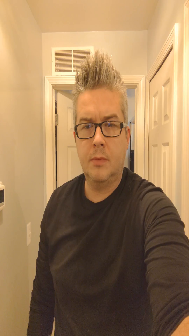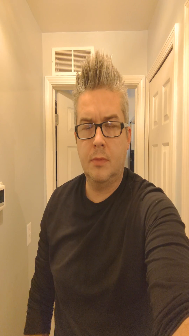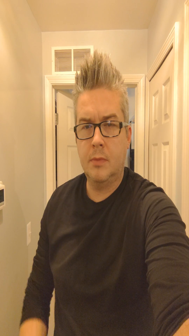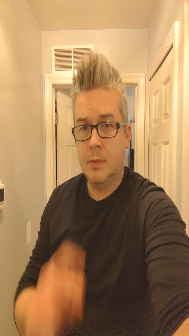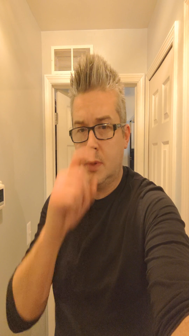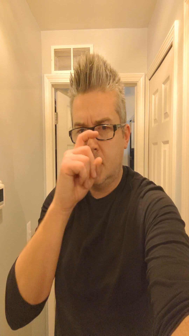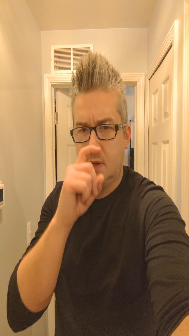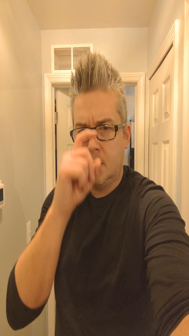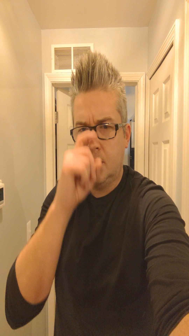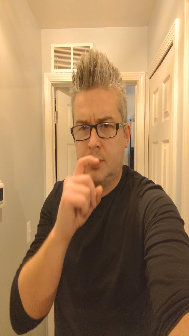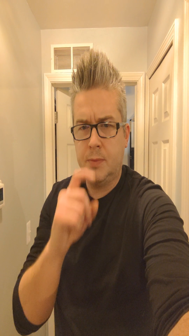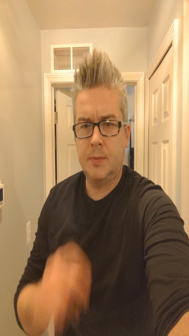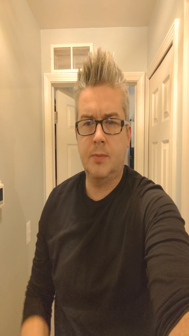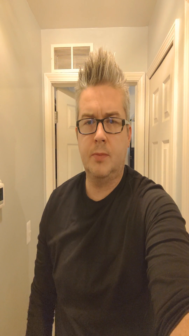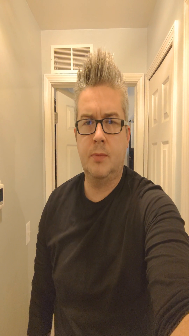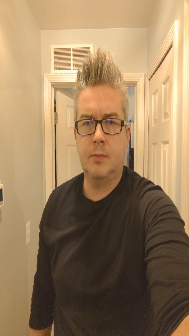doll